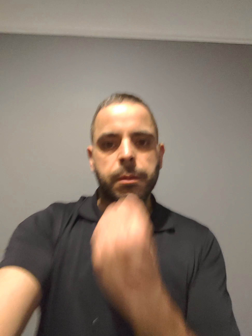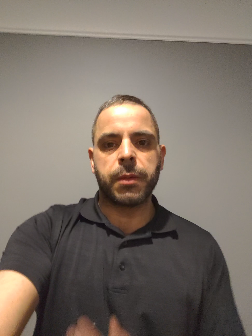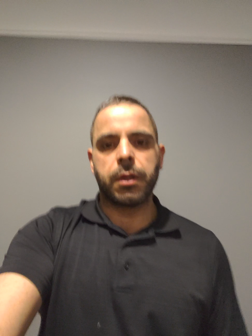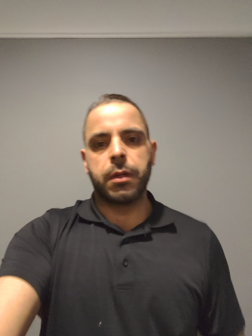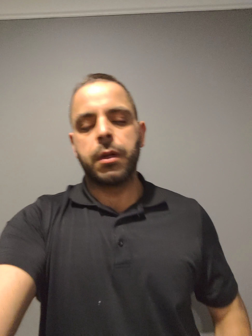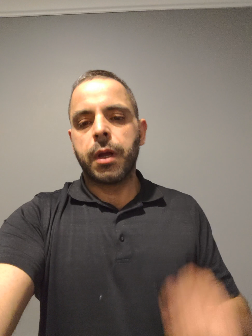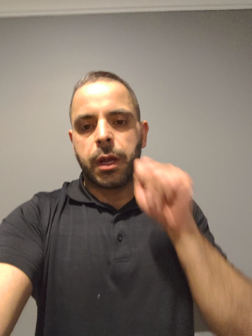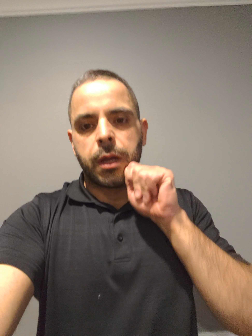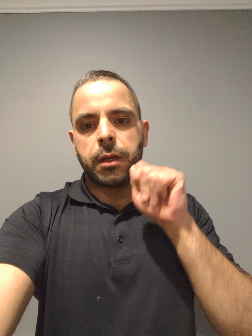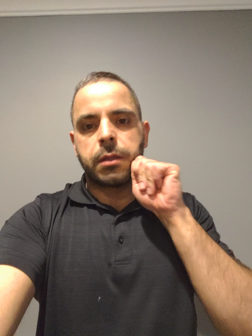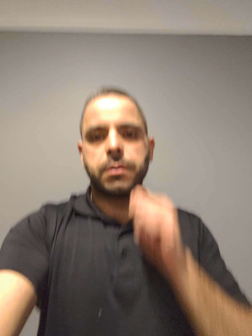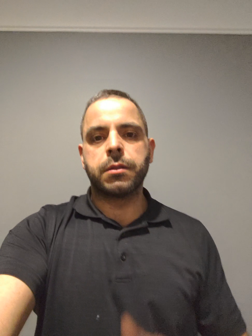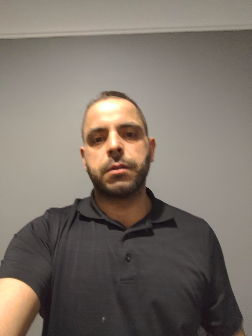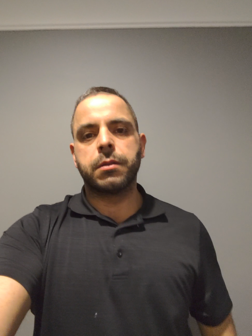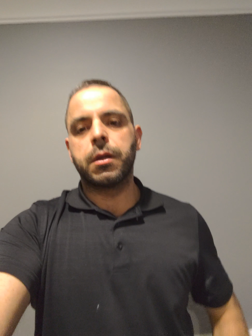aunt